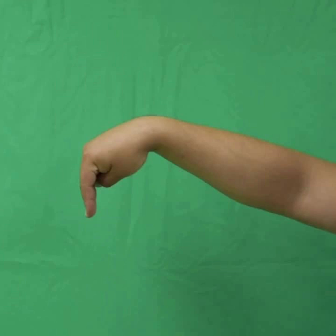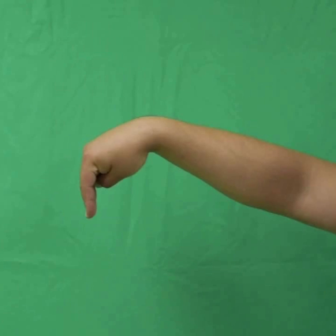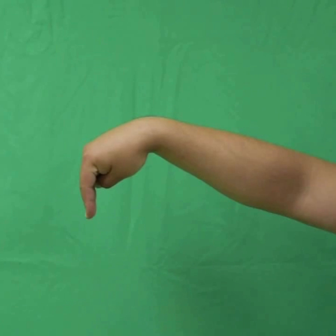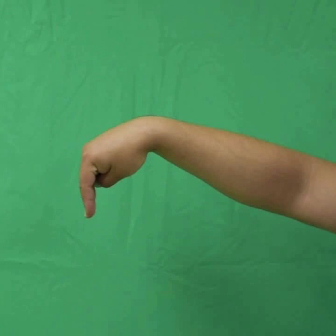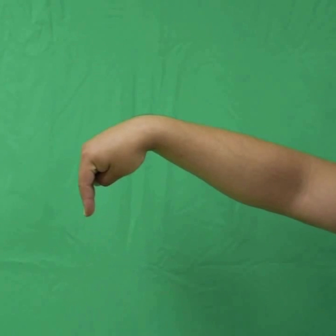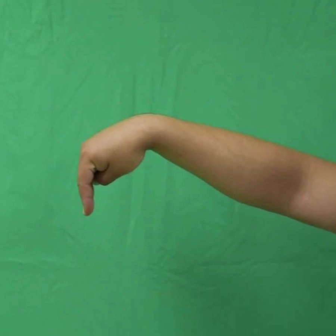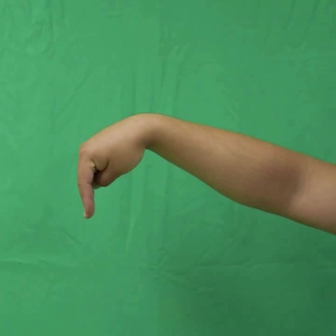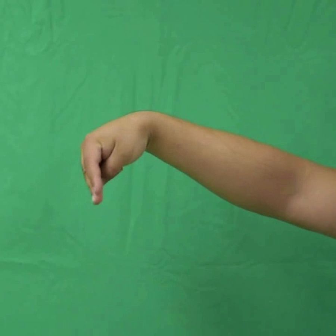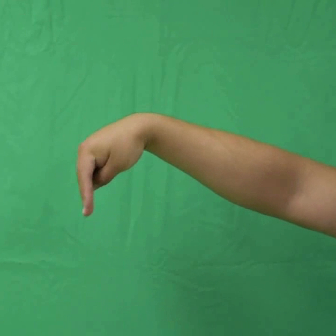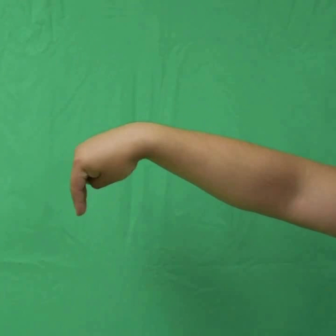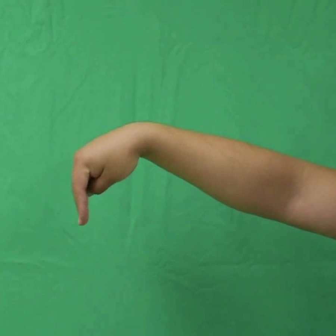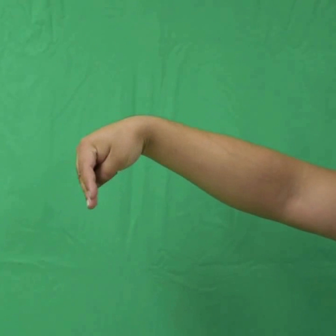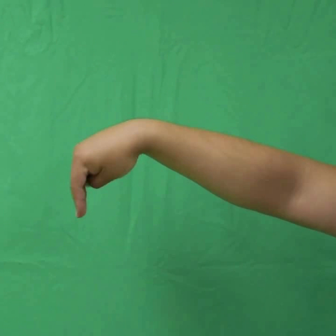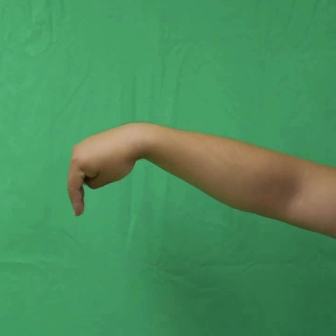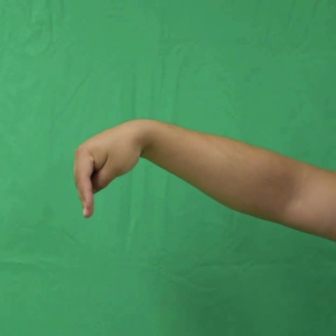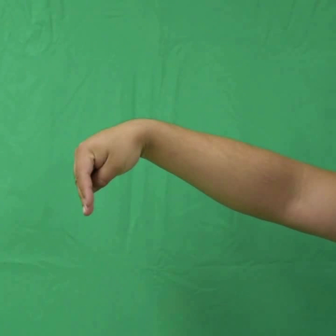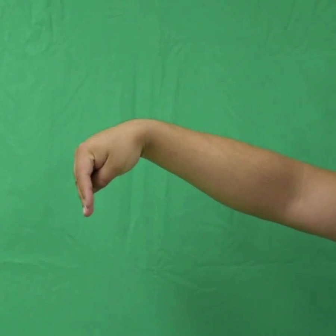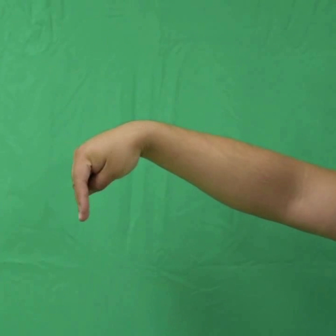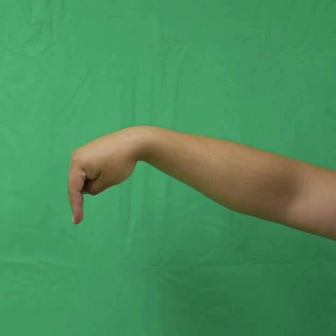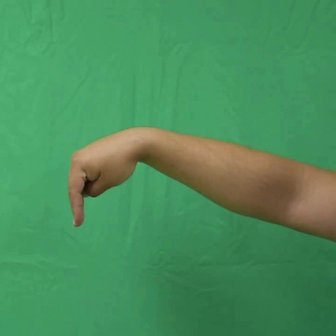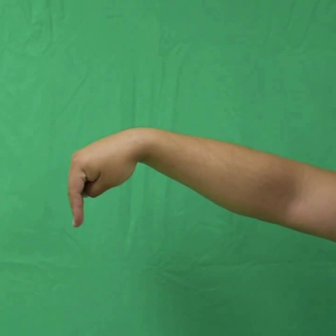Ñ